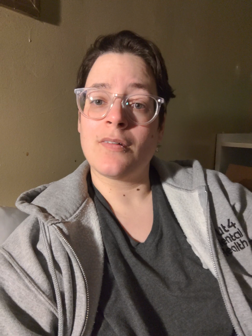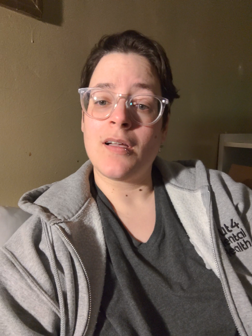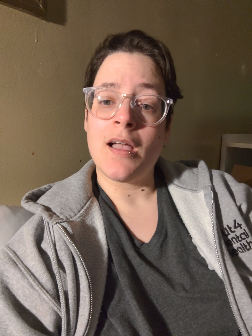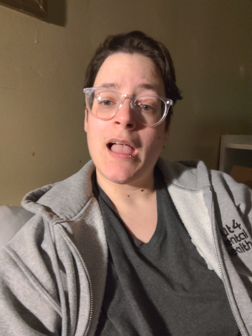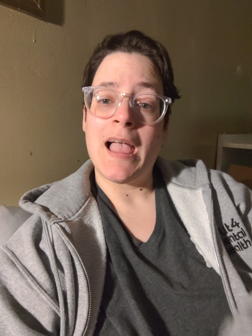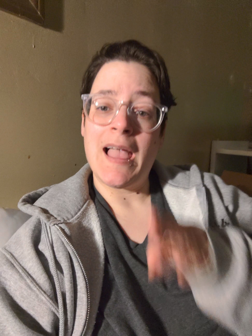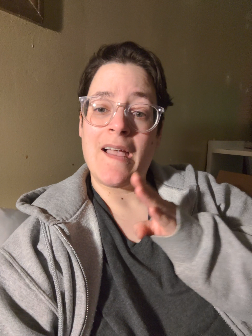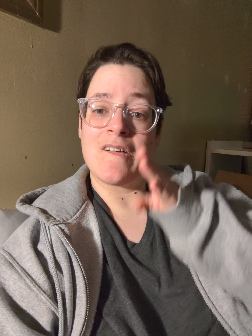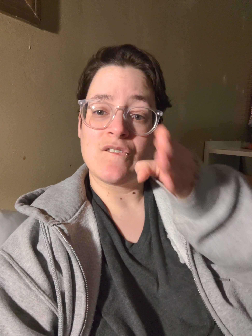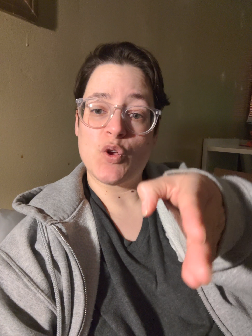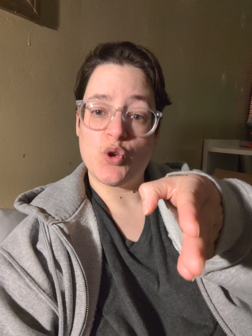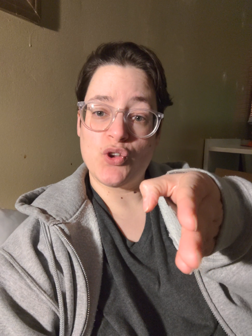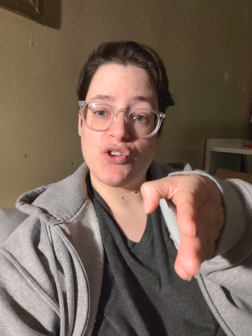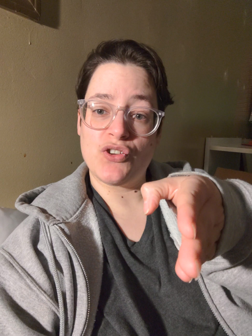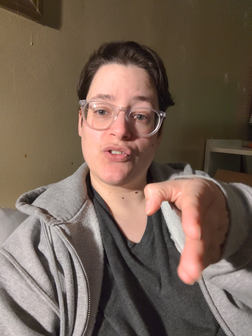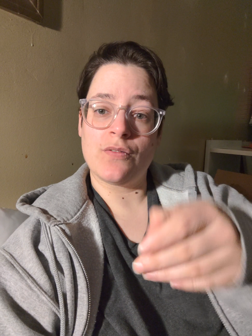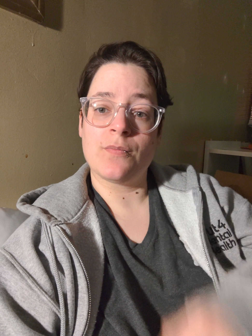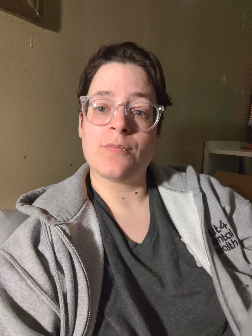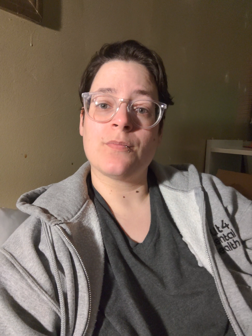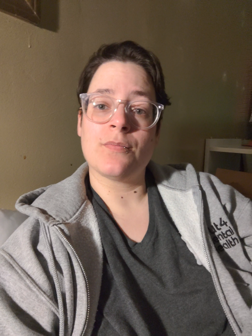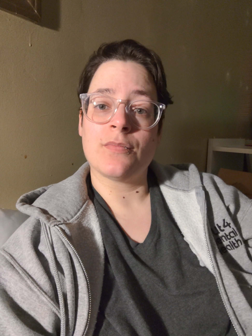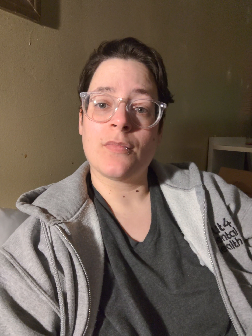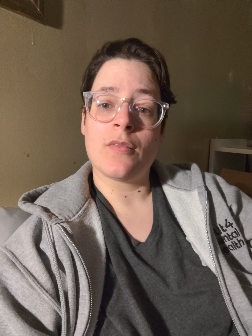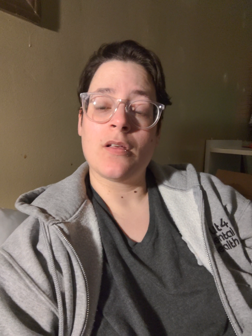after